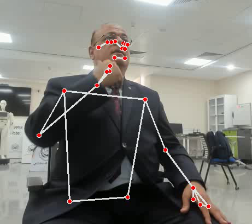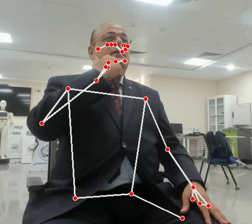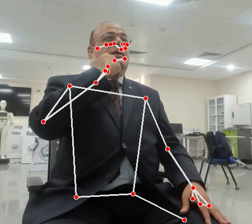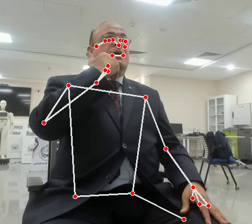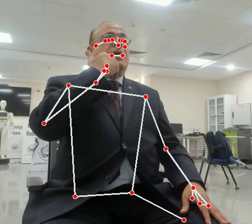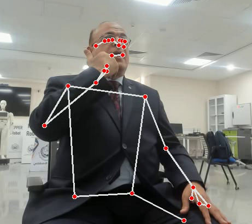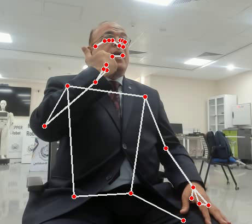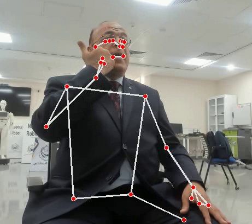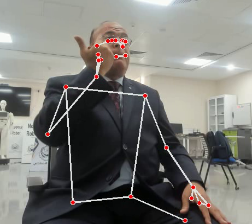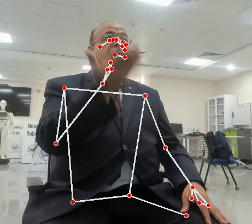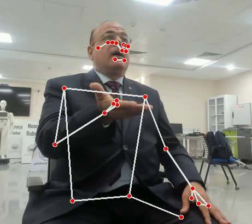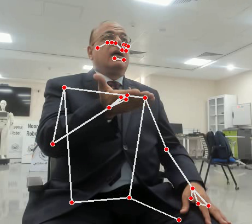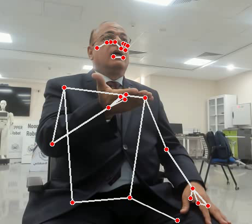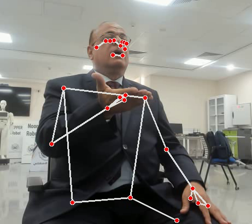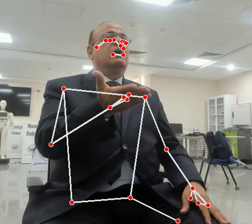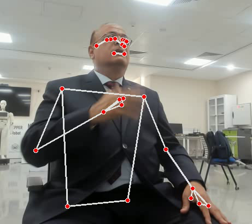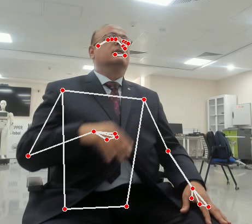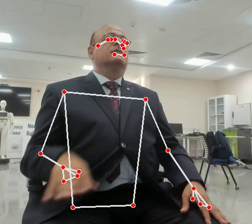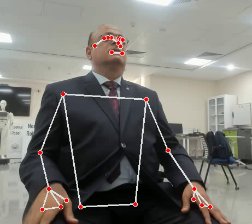3ieb